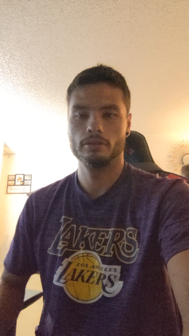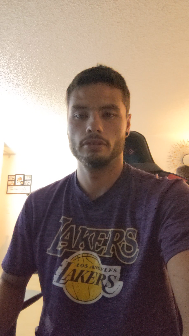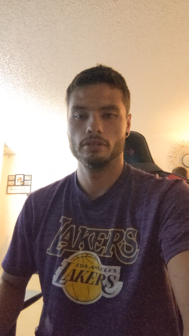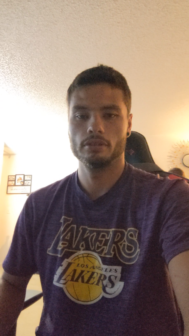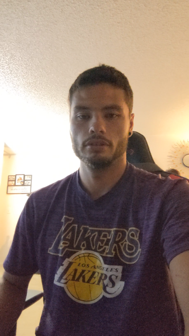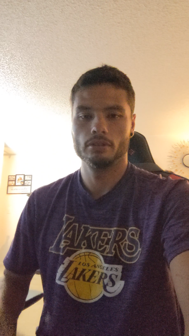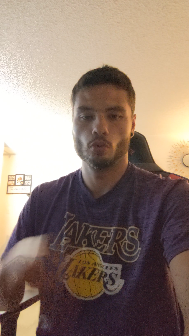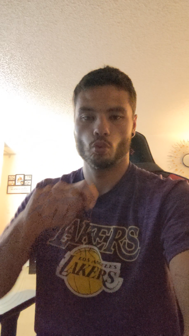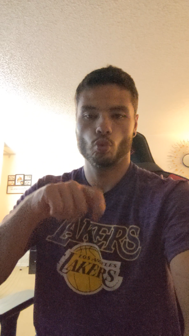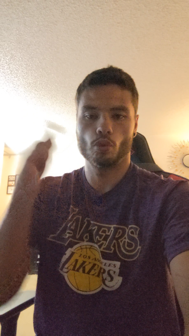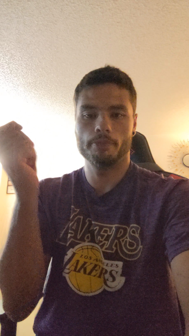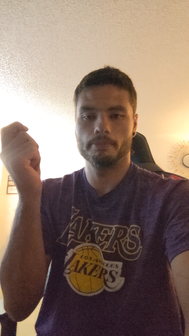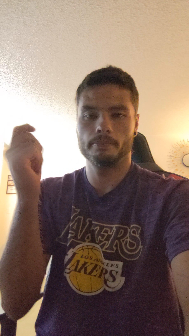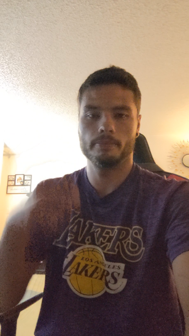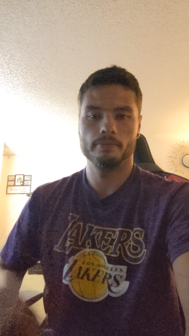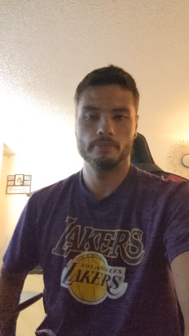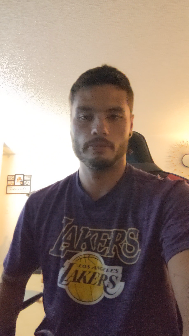rip